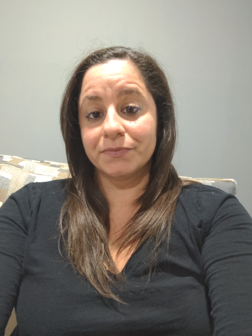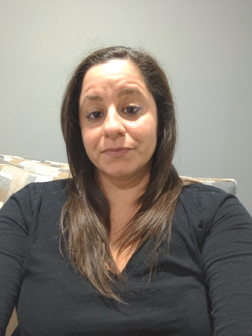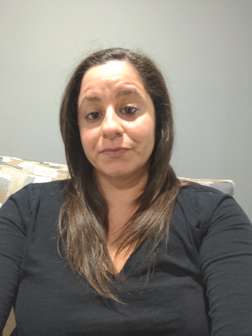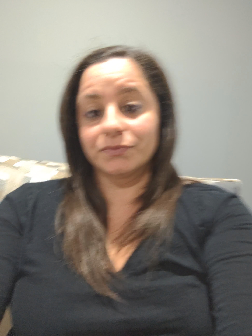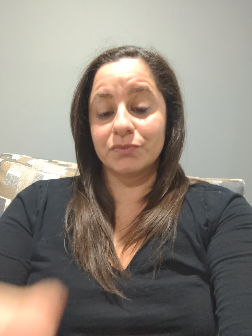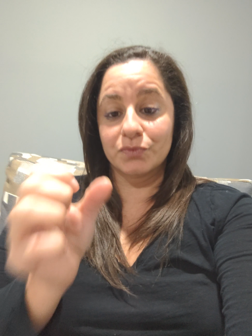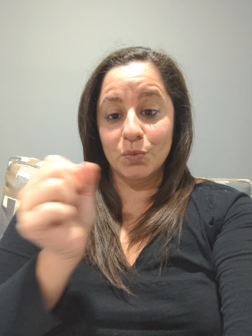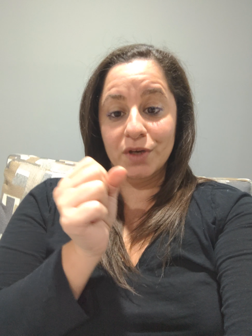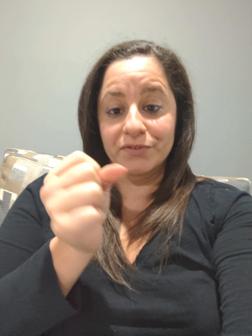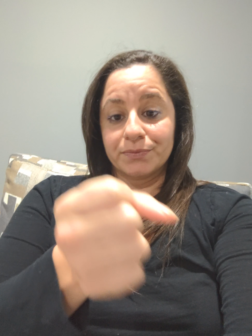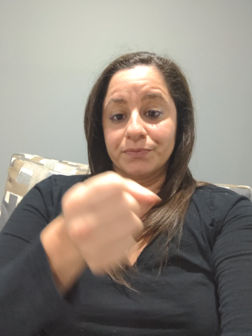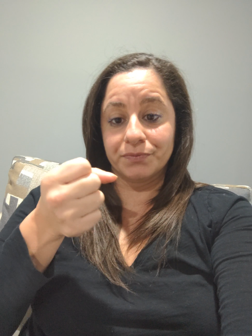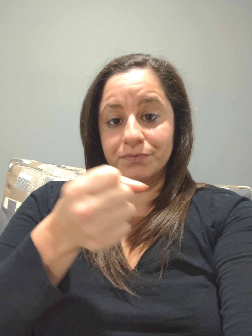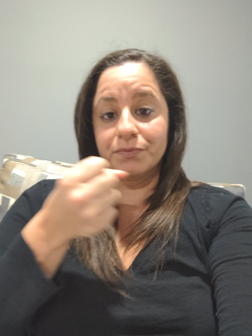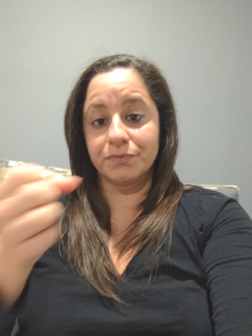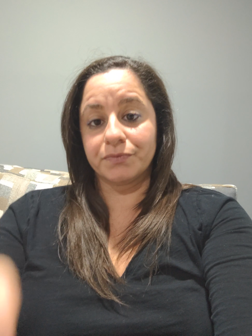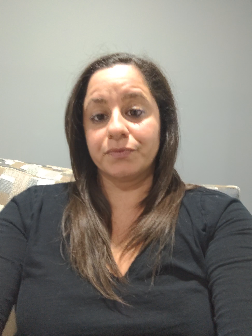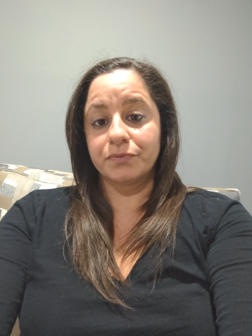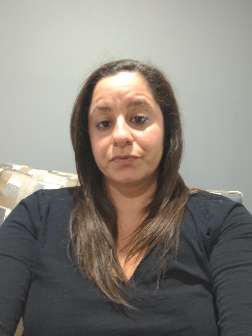refrigerator